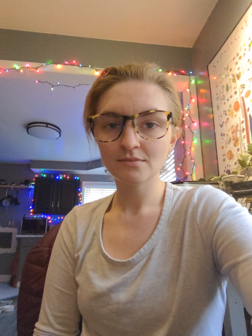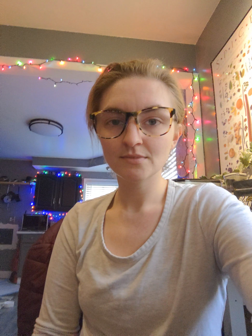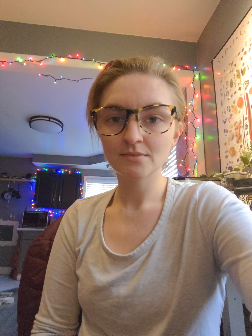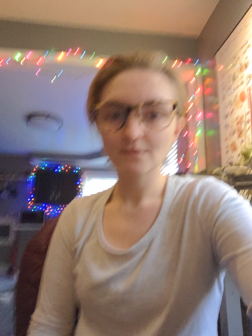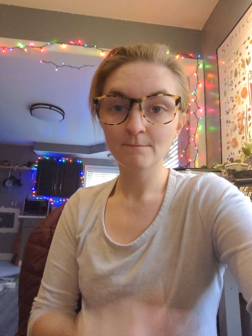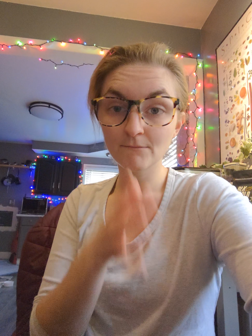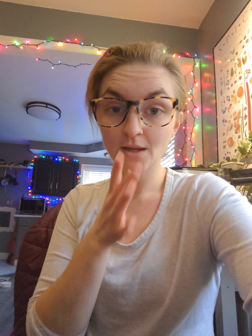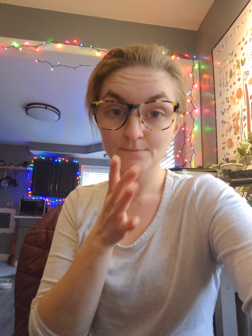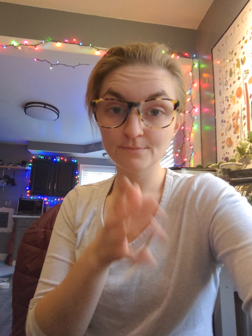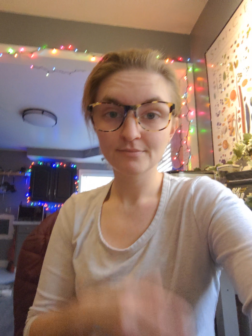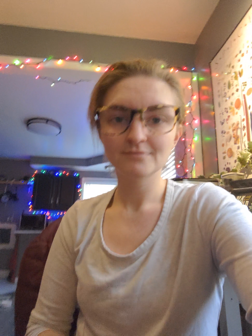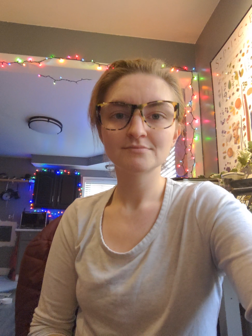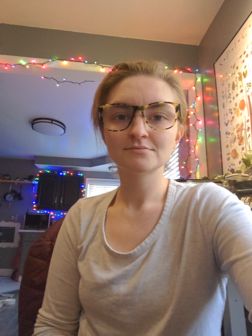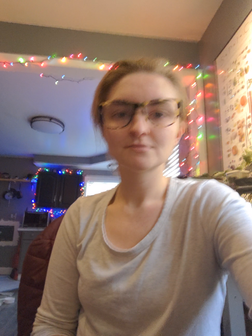mom